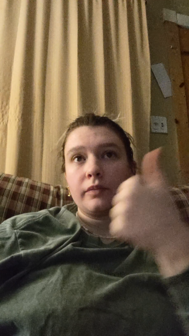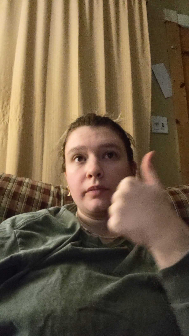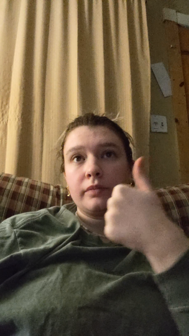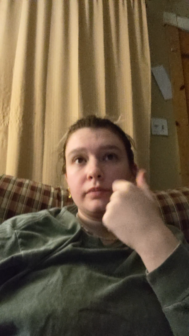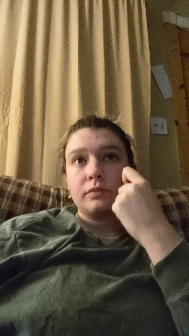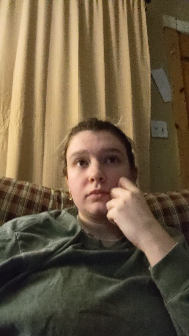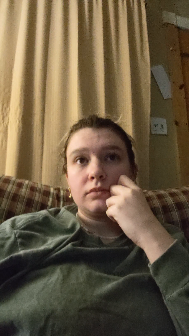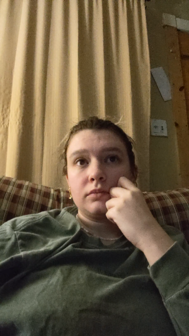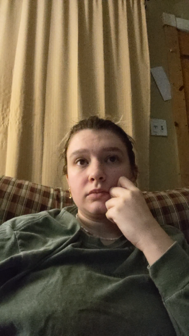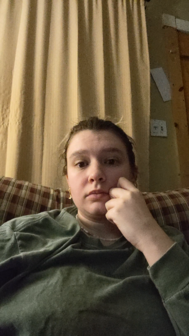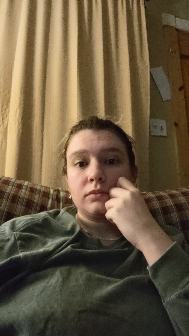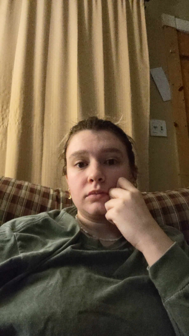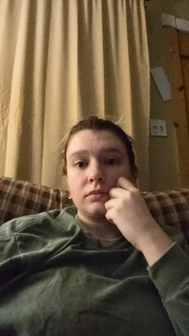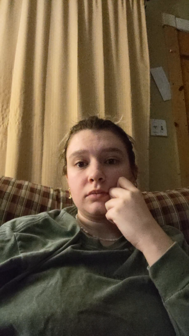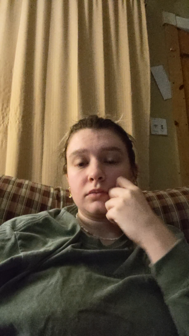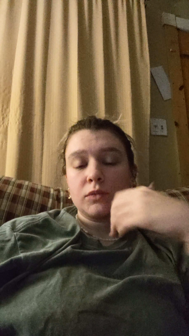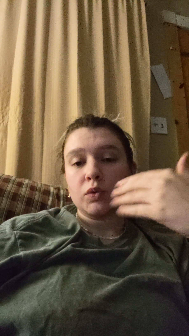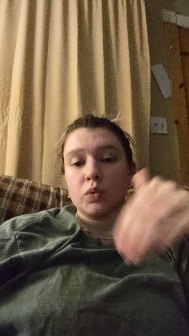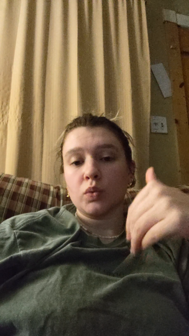shorts